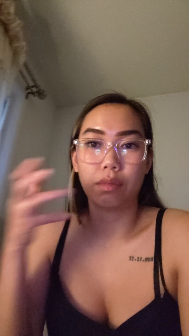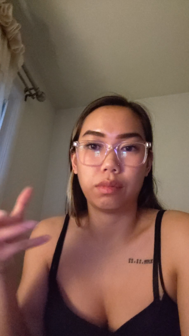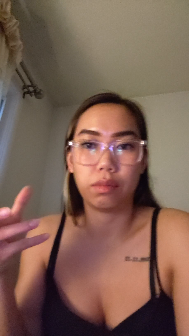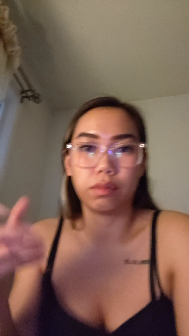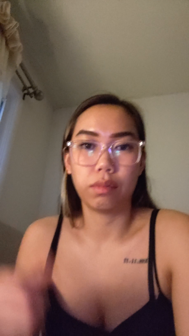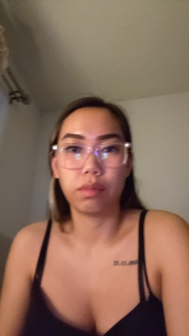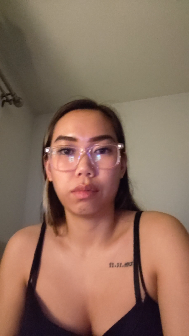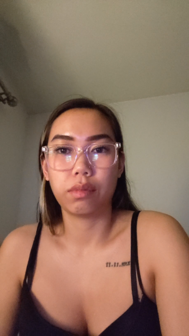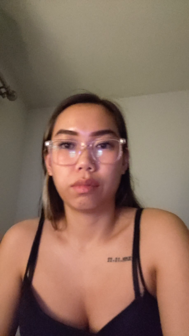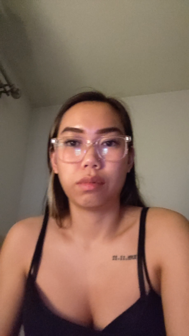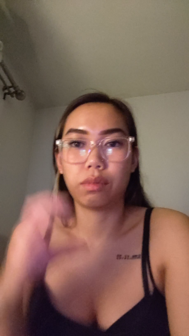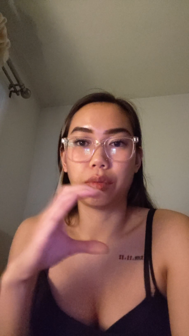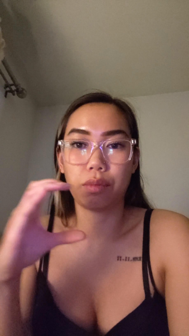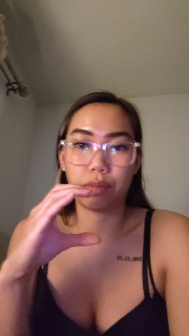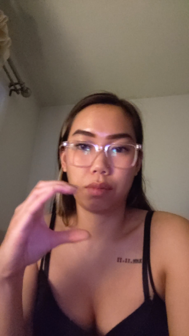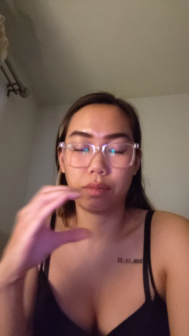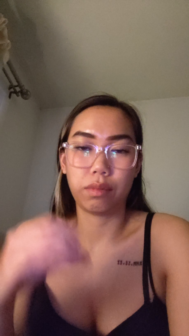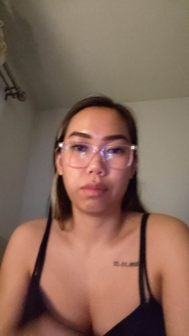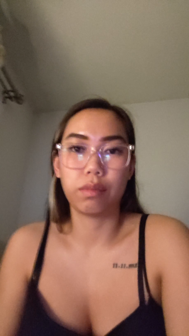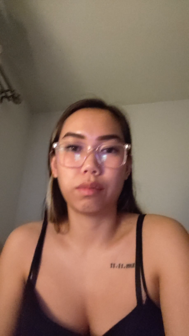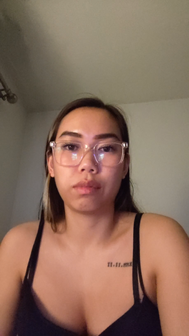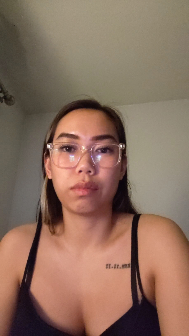ball